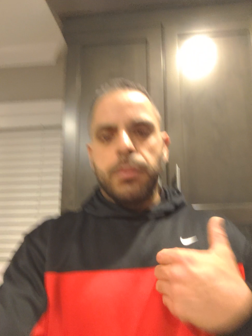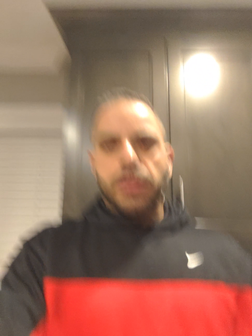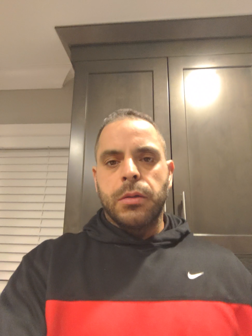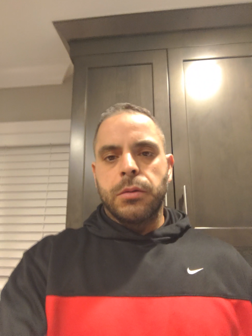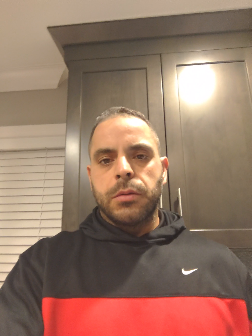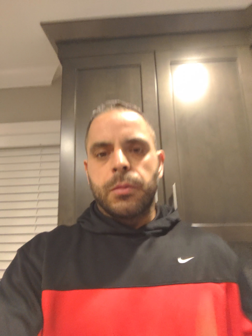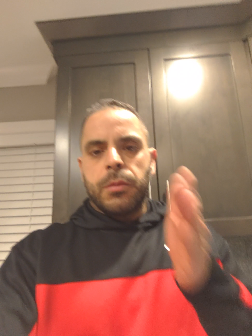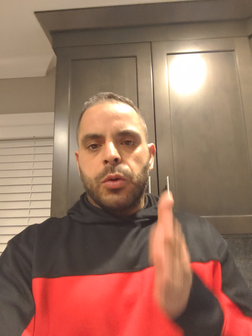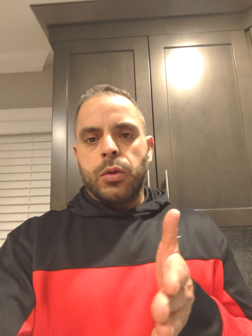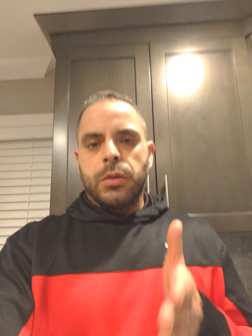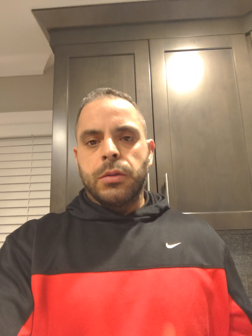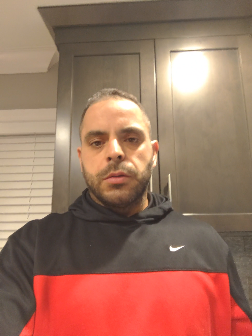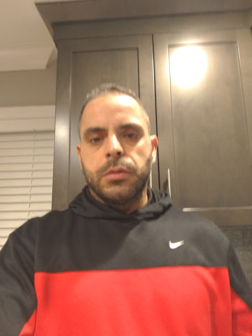person